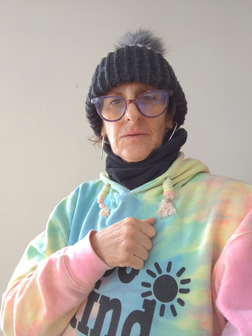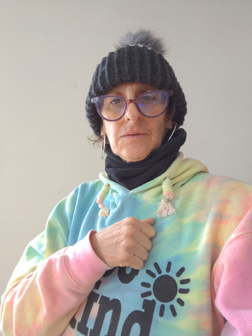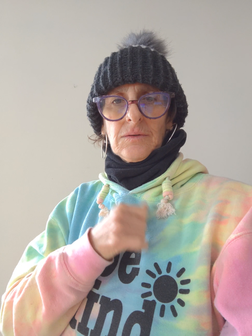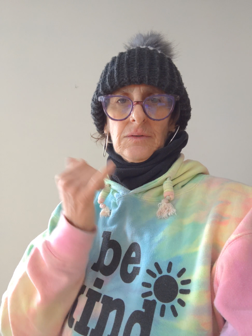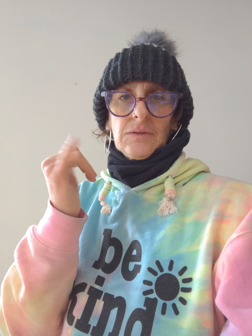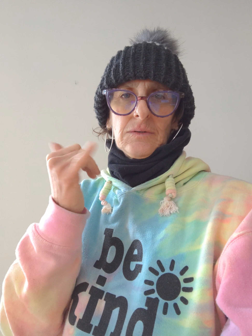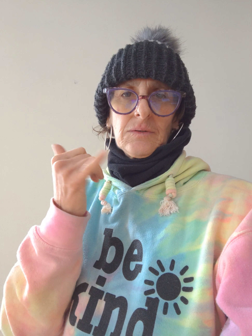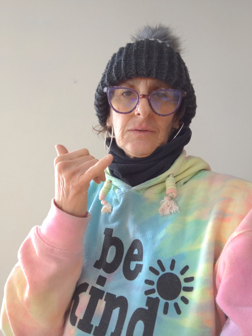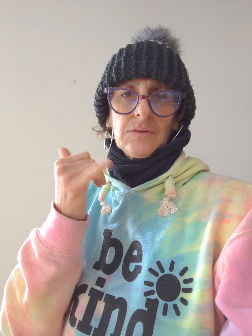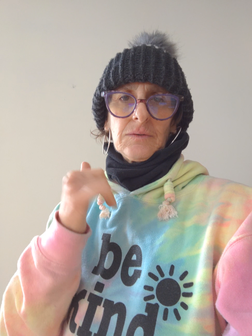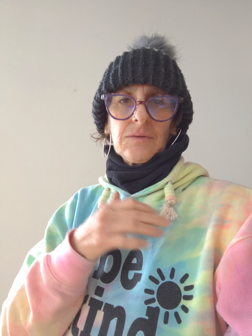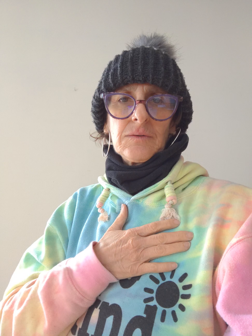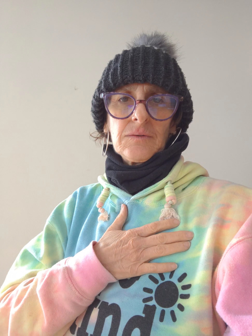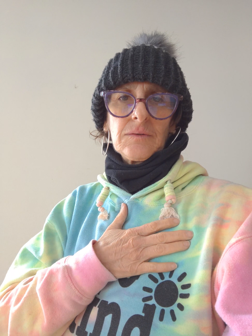yellow